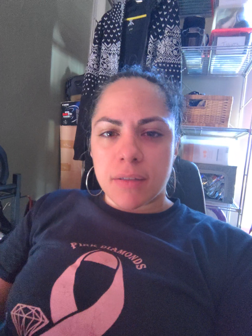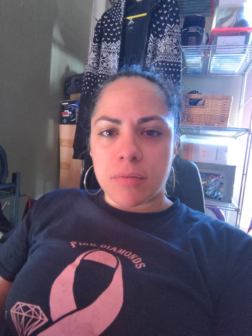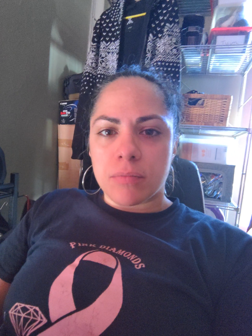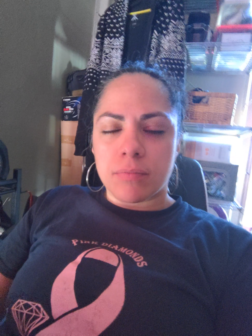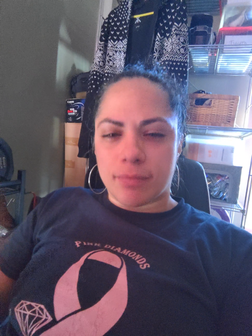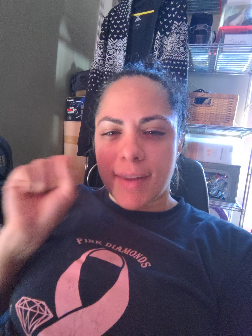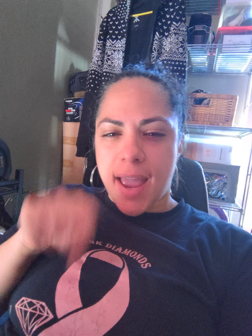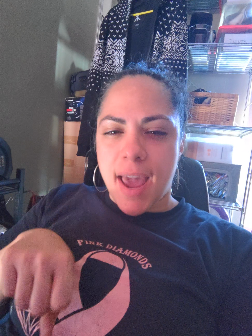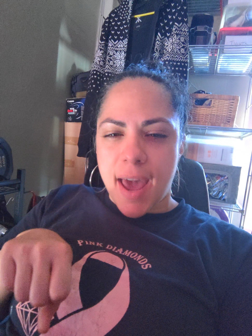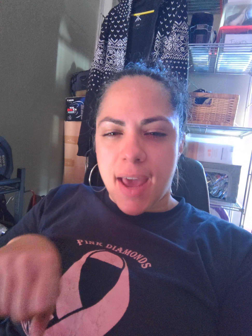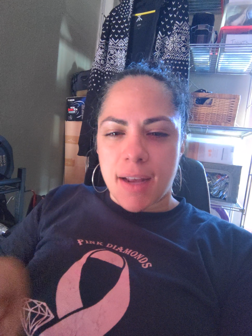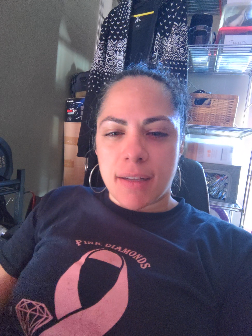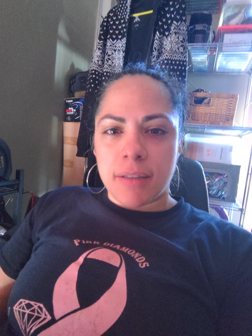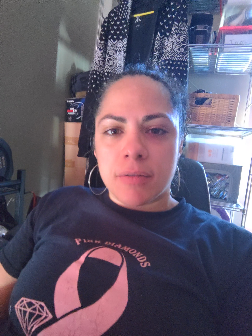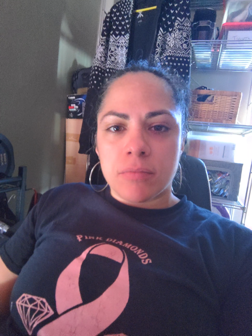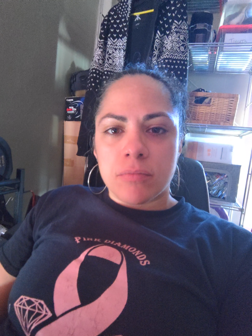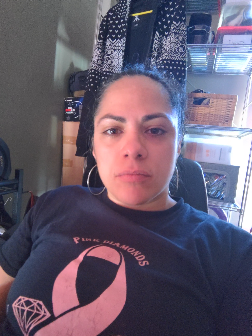can